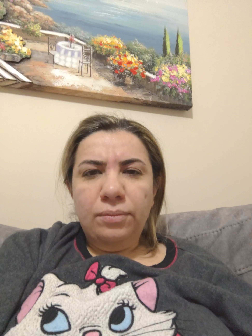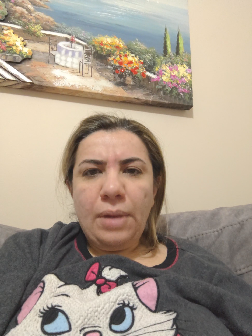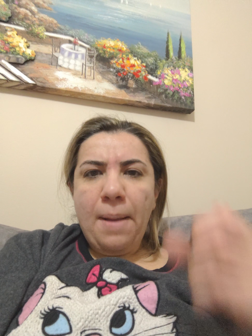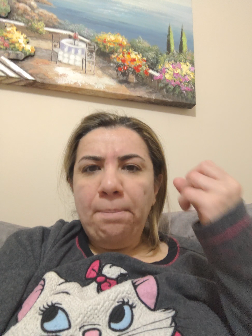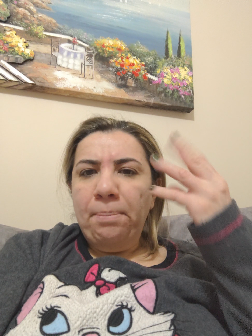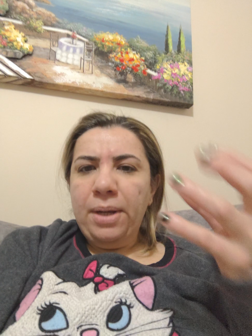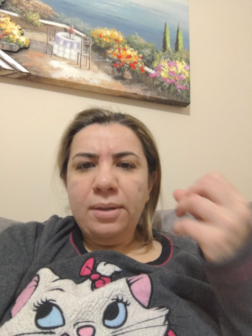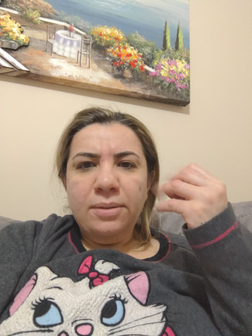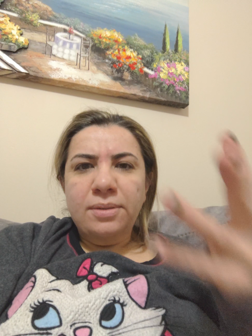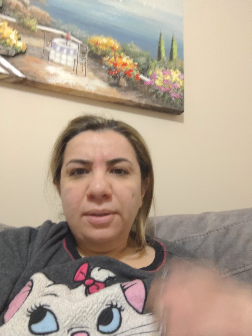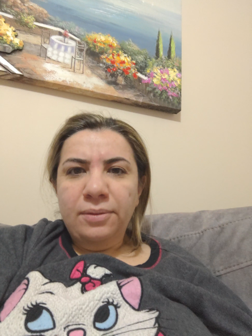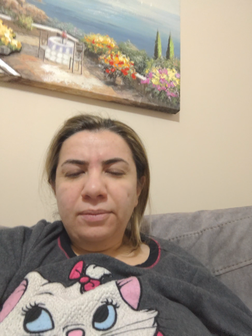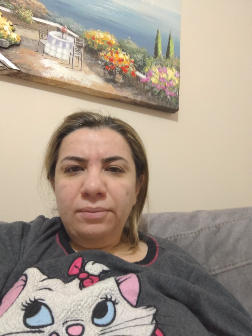many